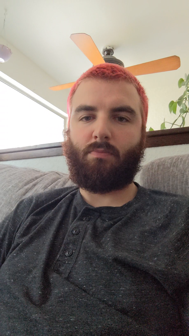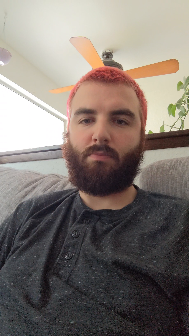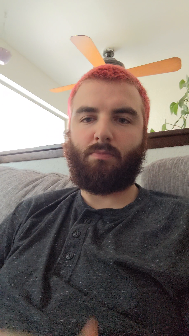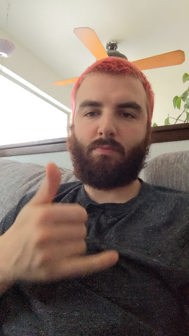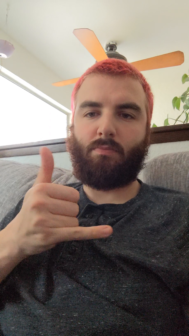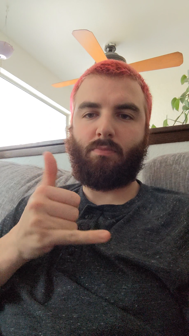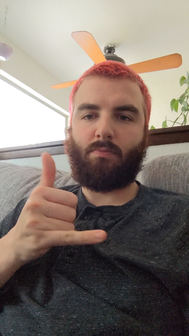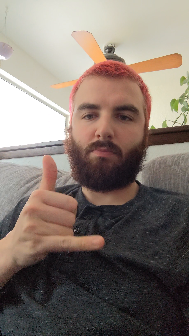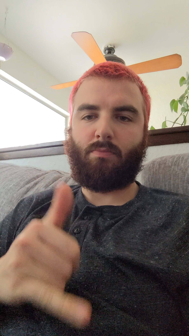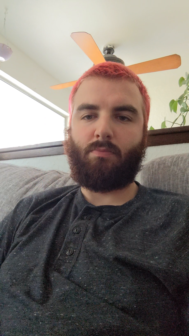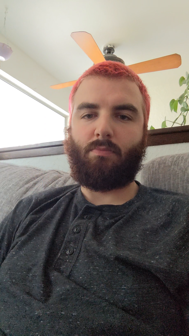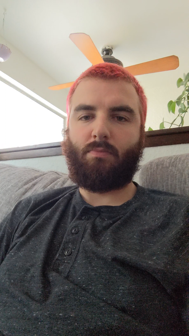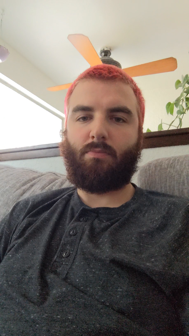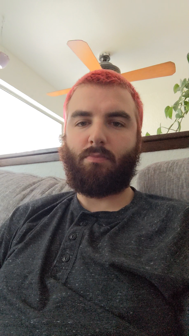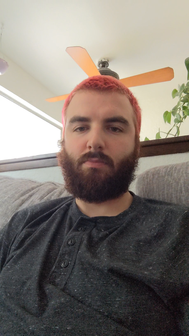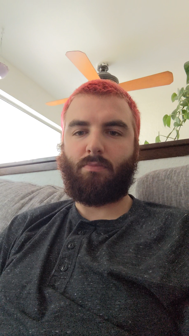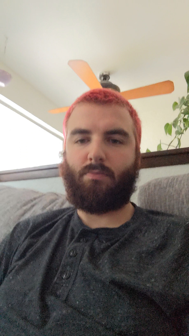play